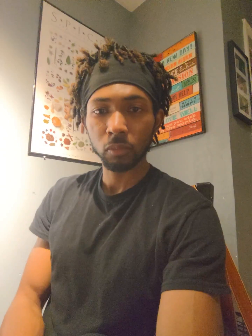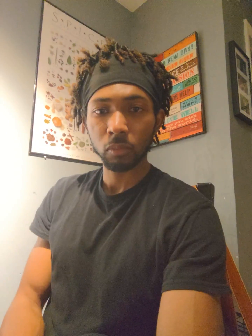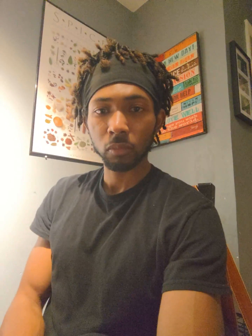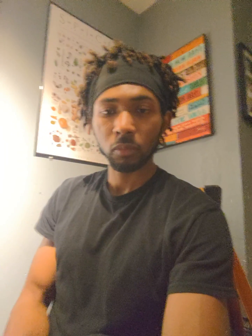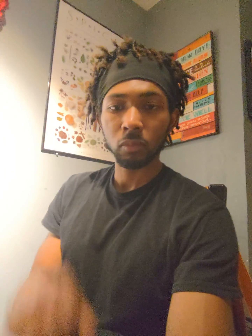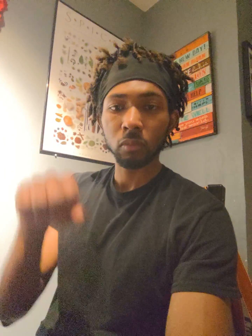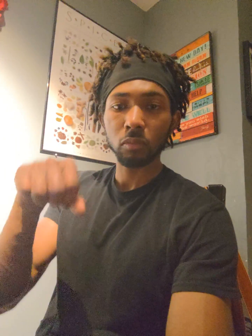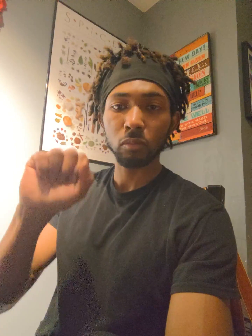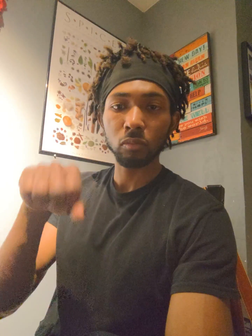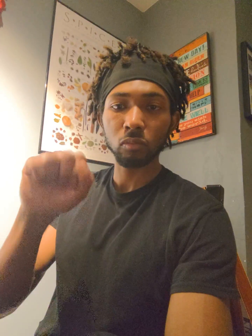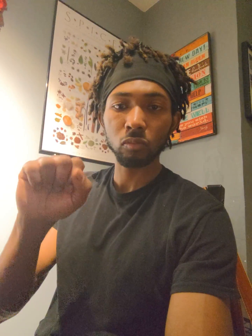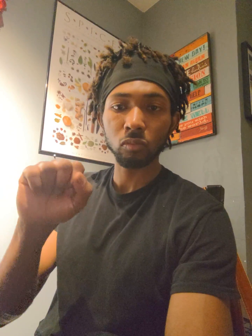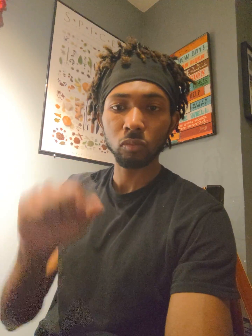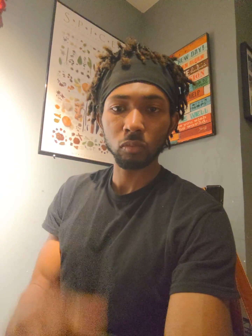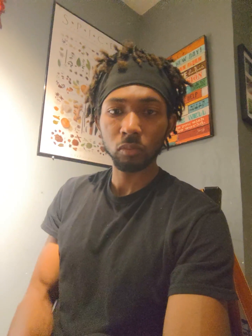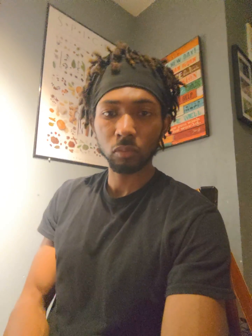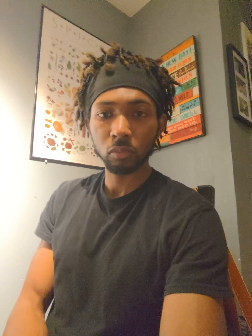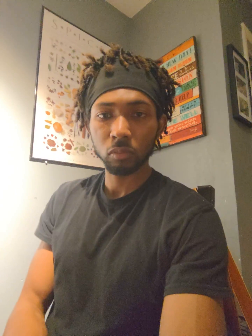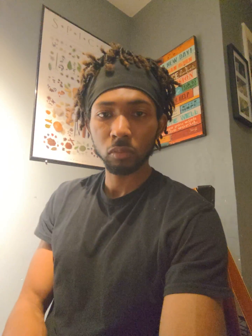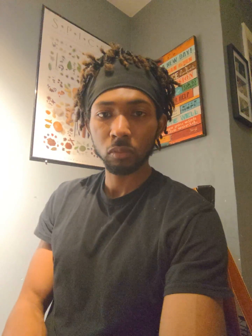motorcycle